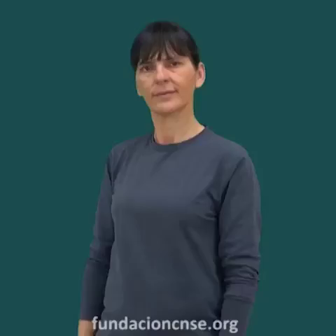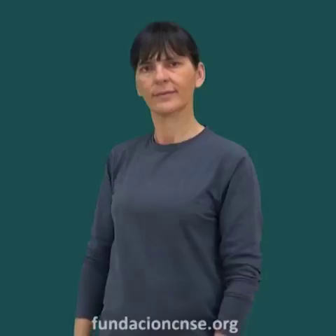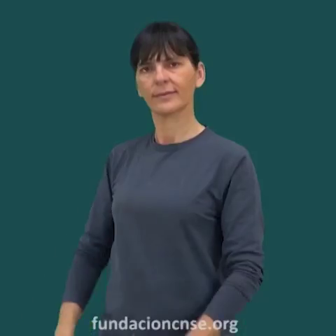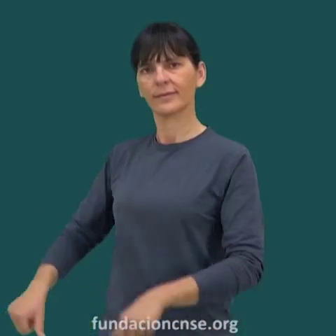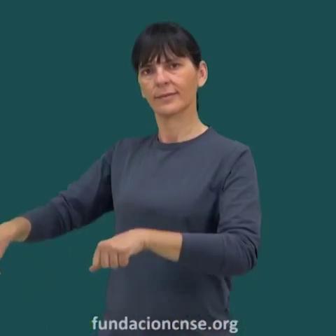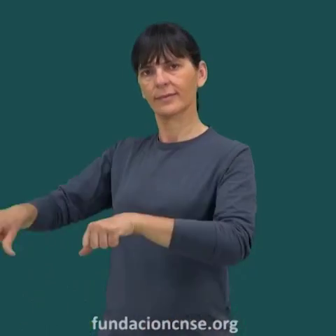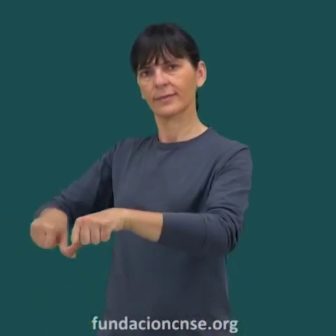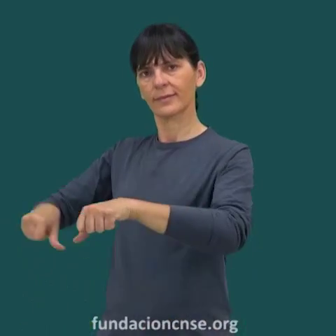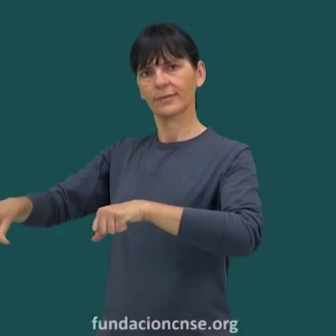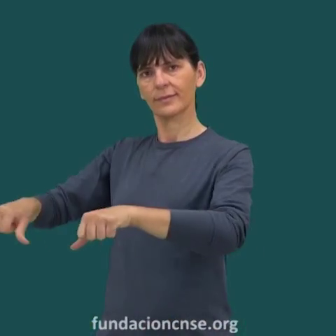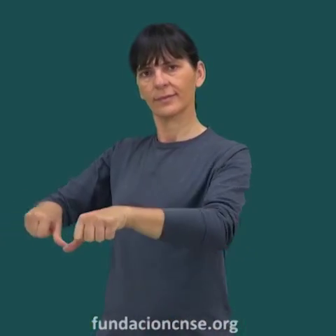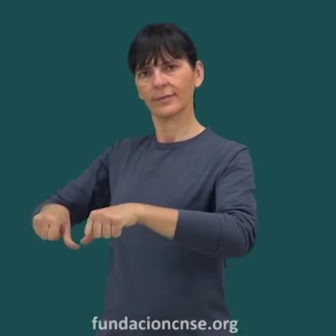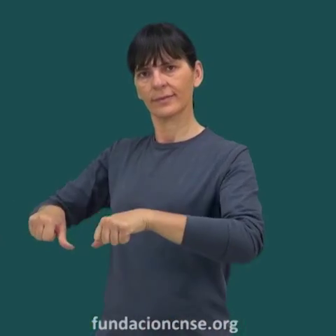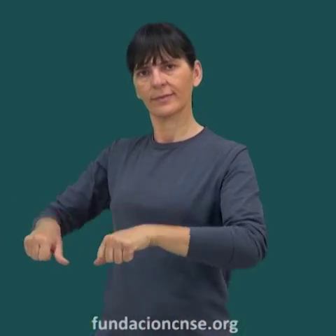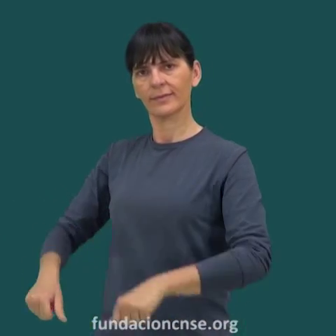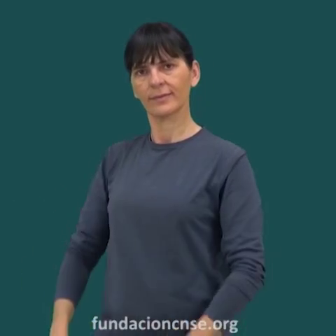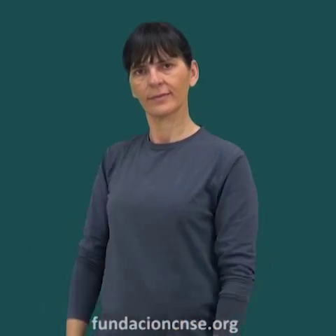operar